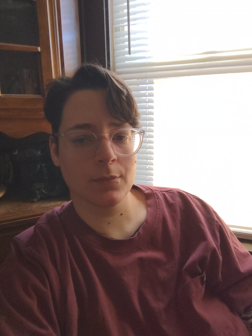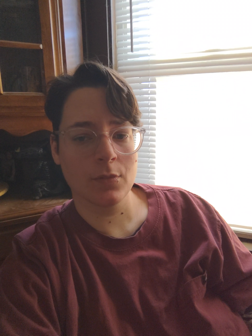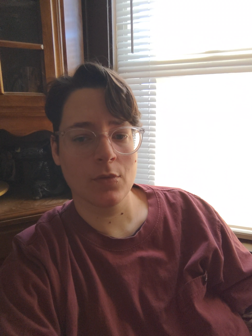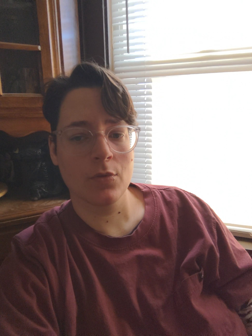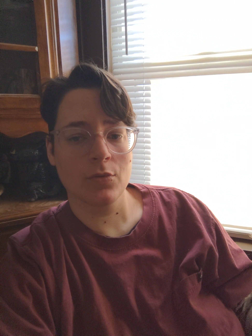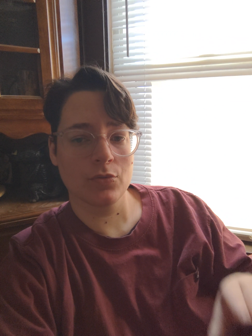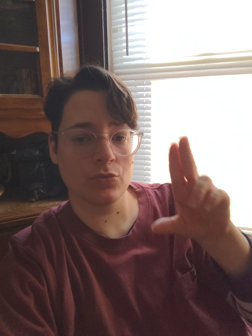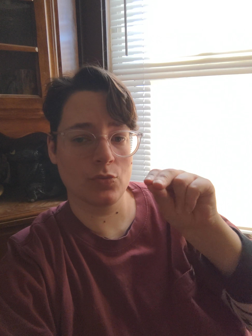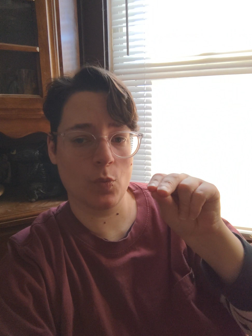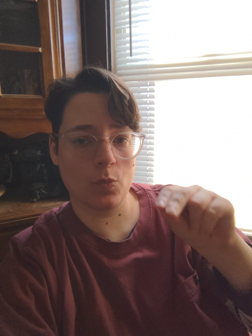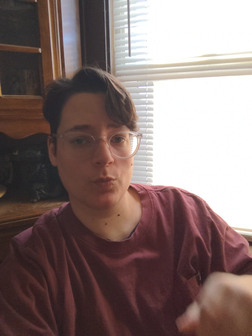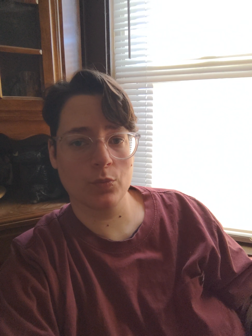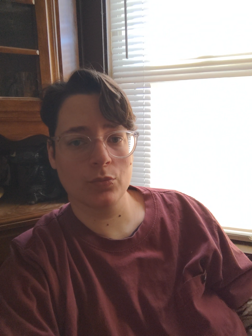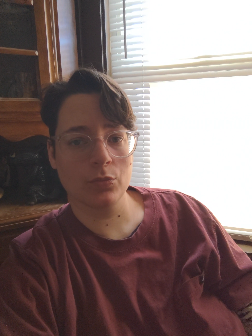no